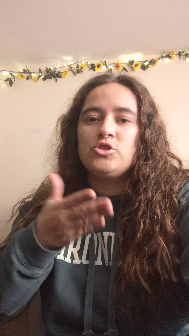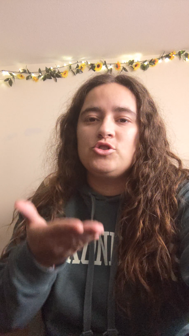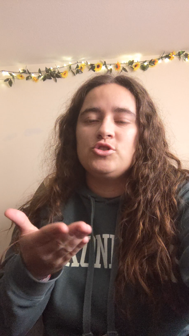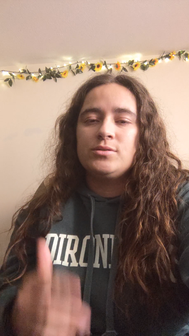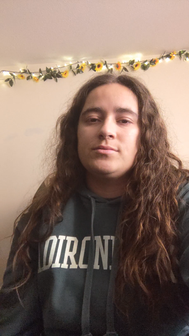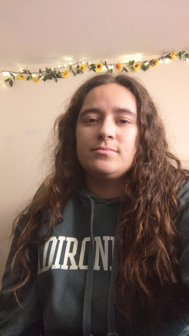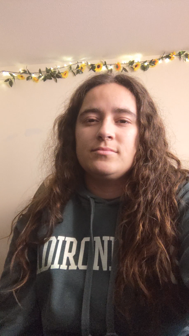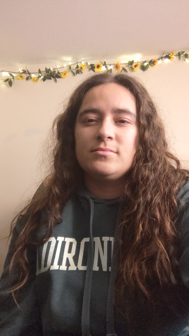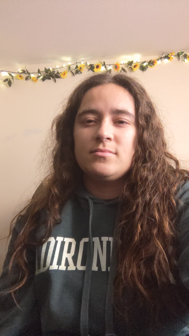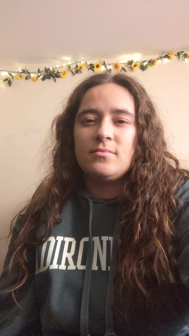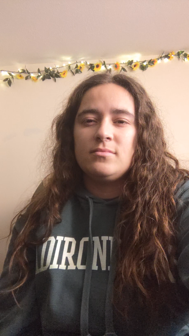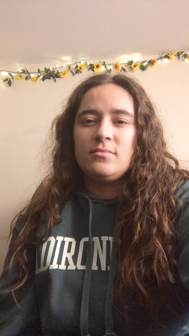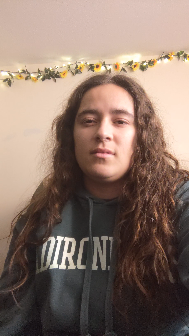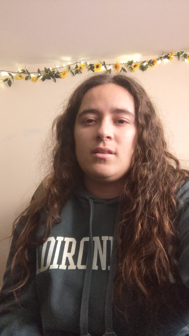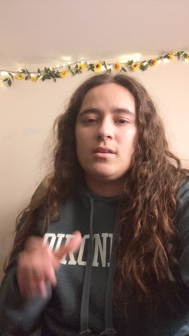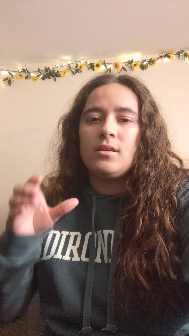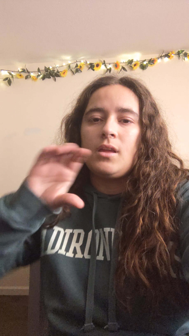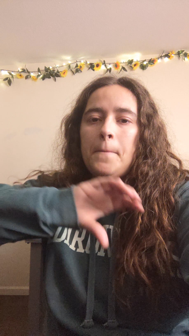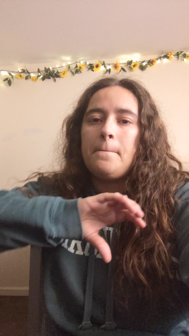dump